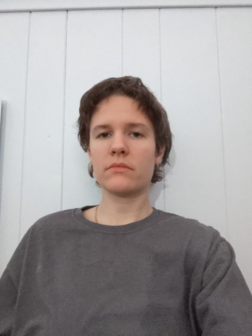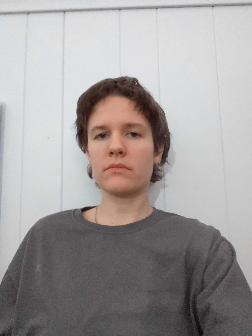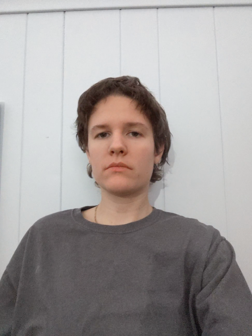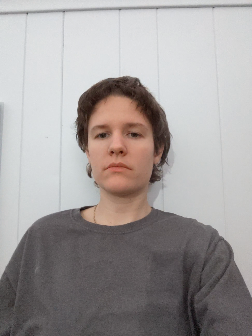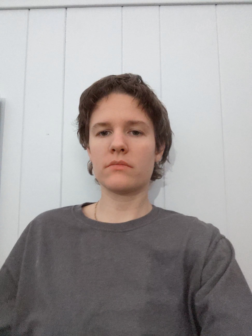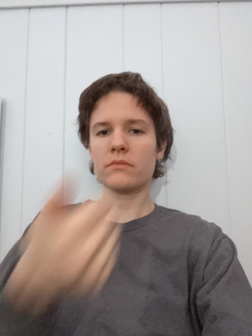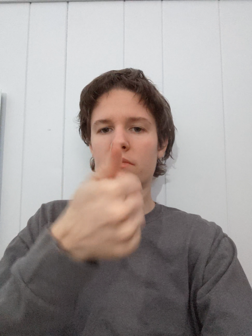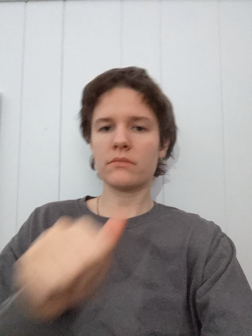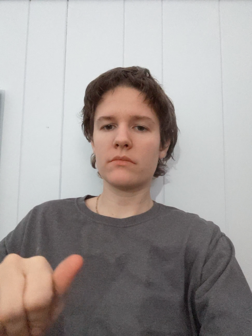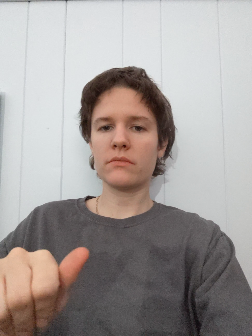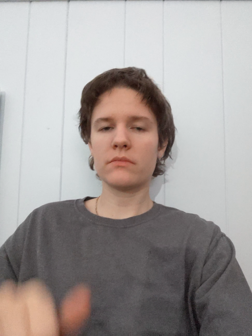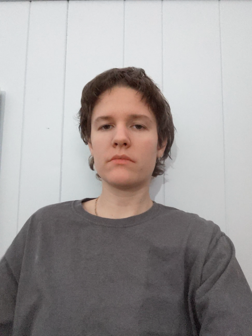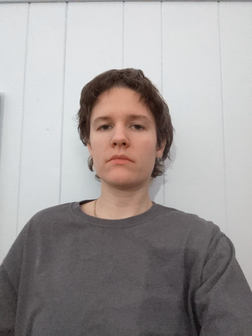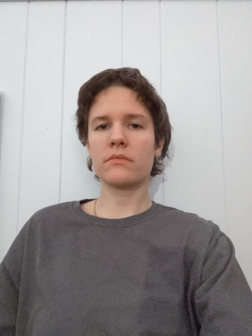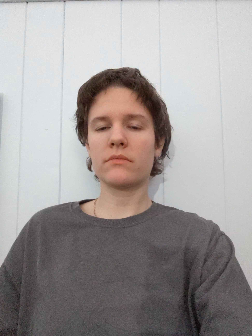any